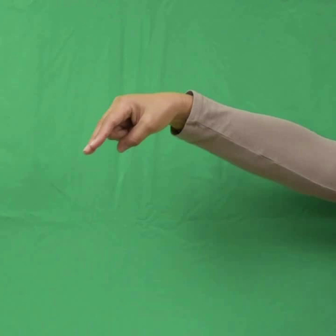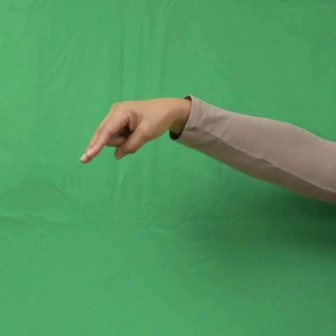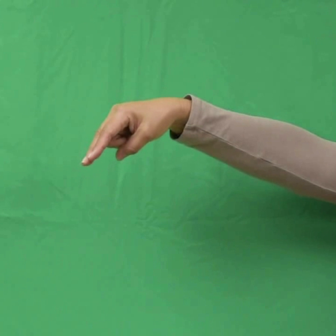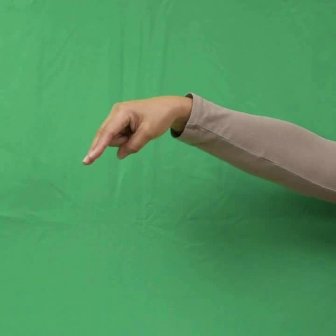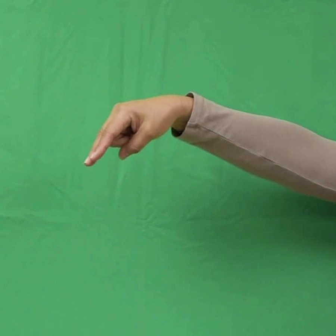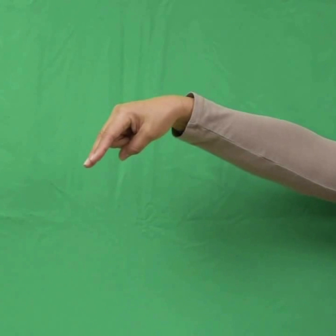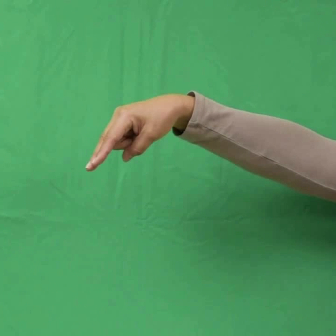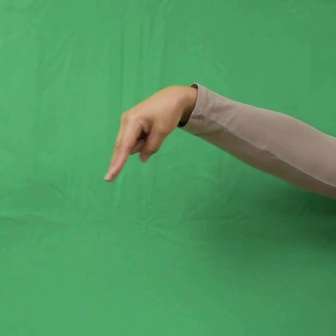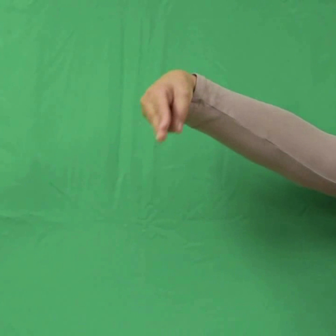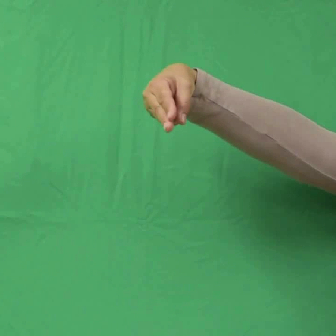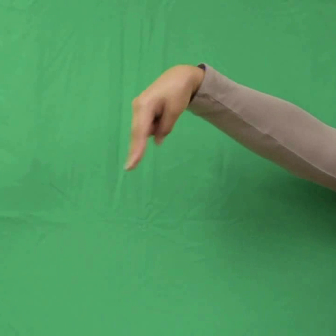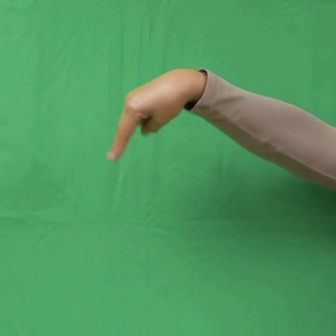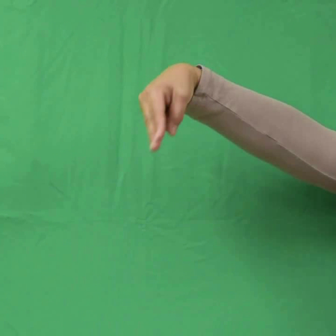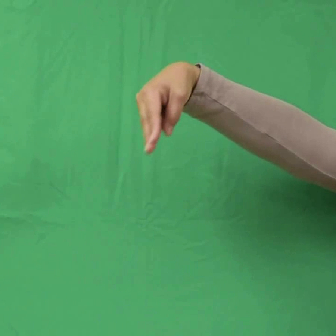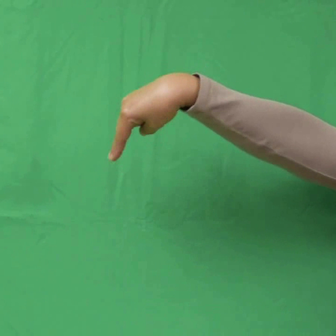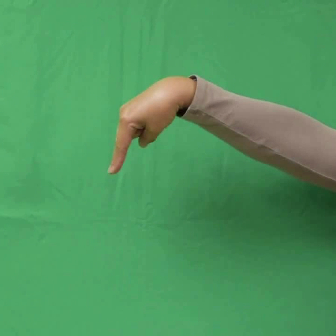Ñ